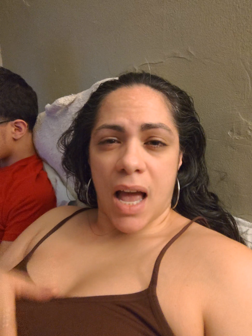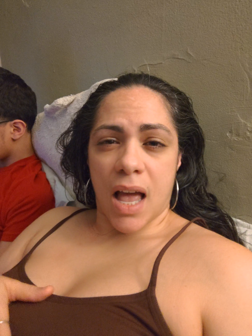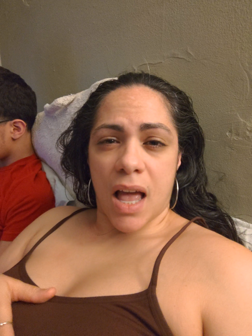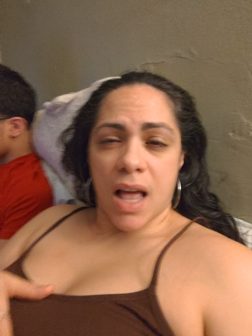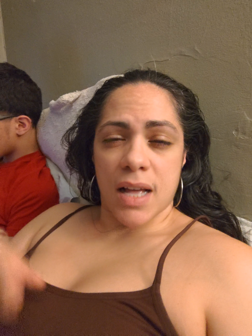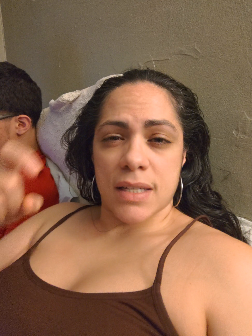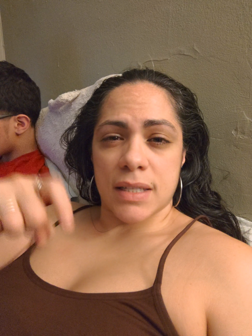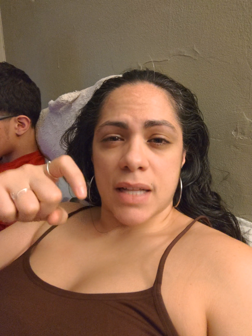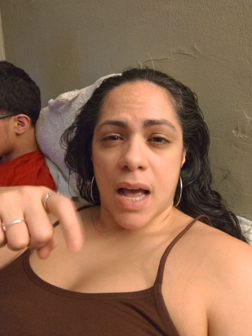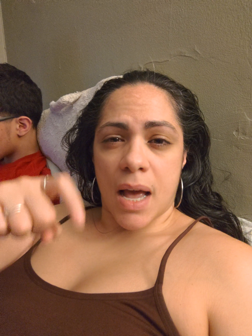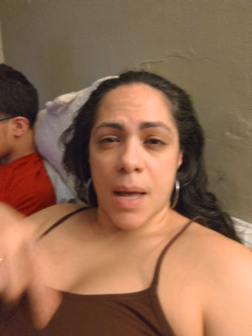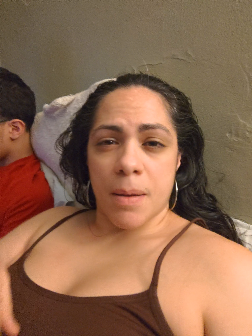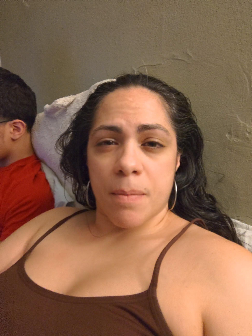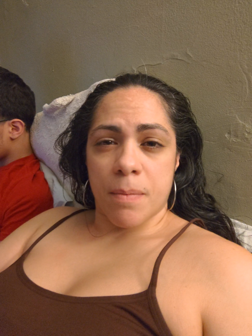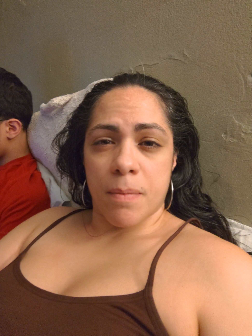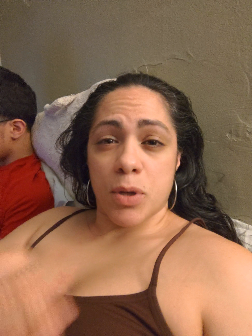time